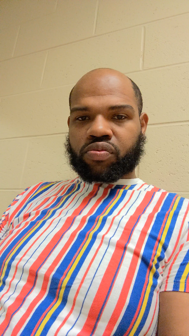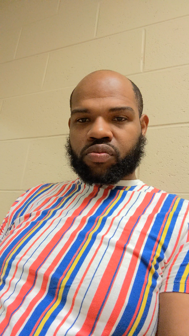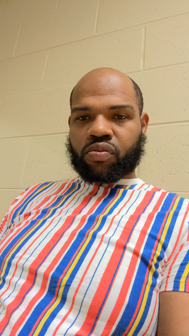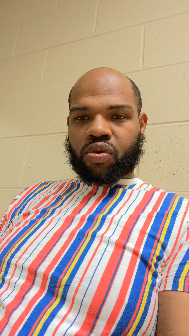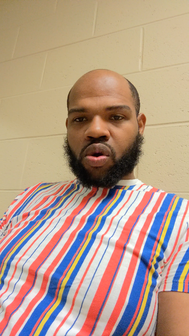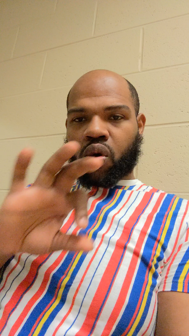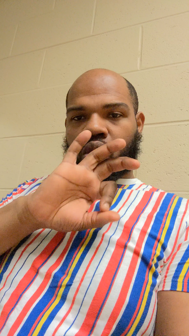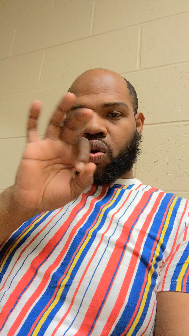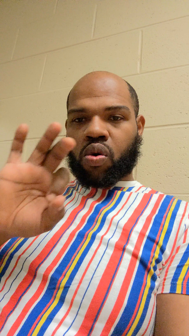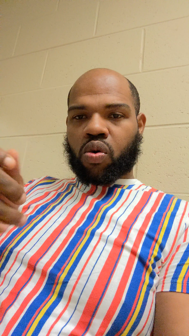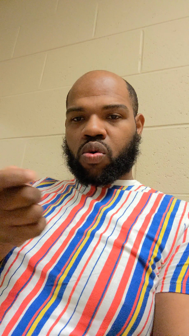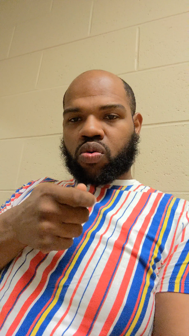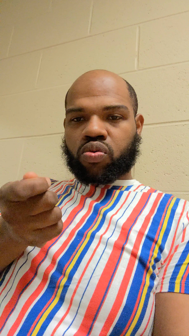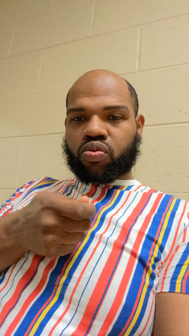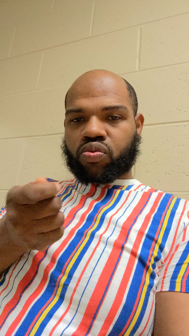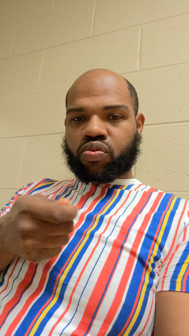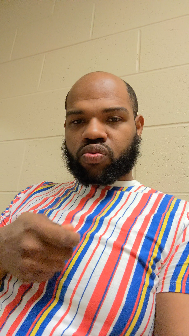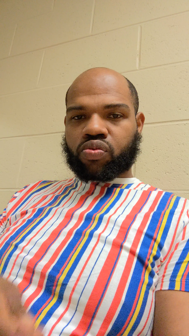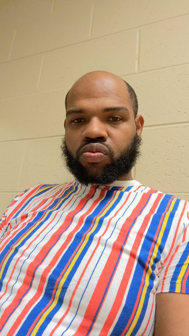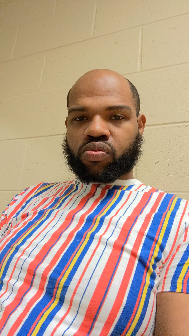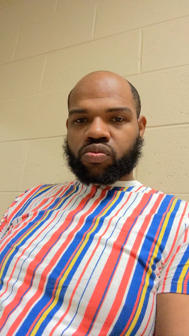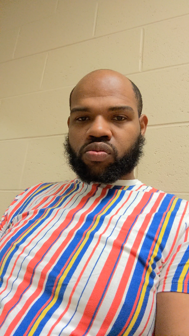hose